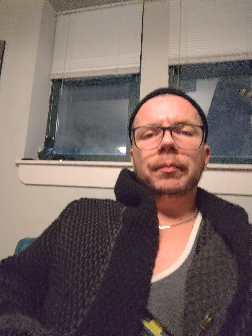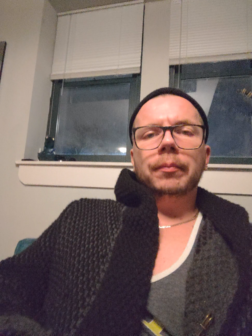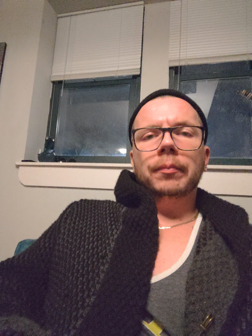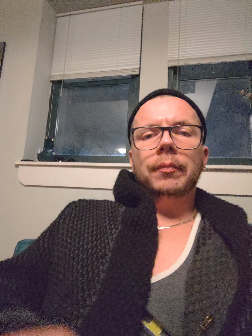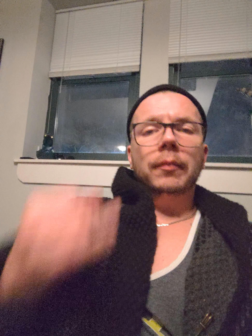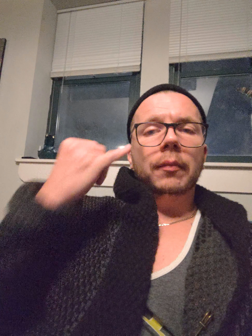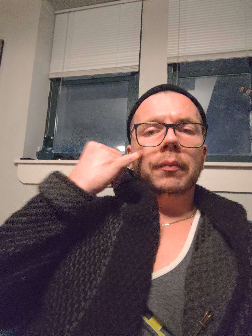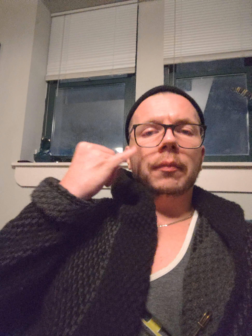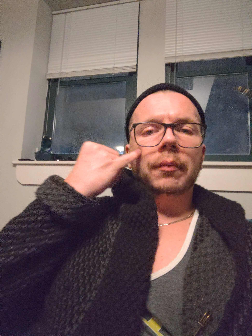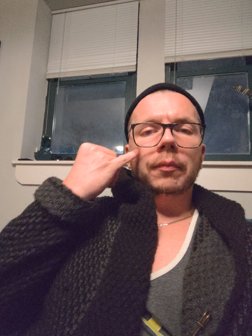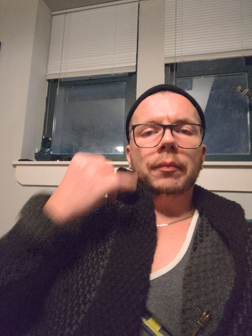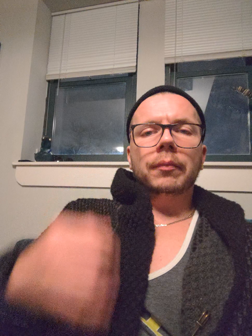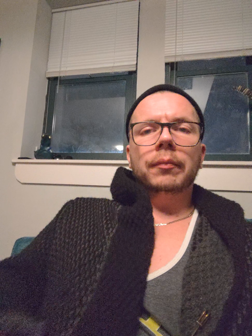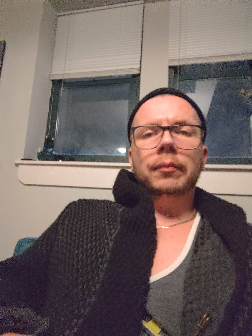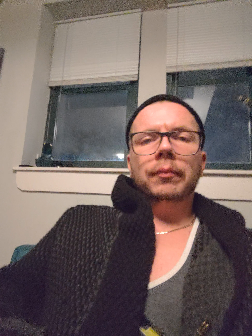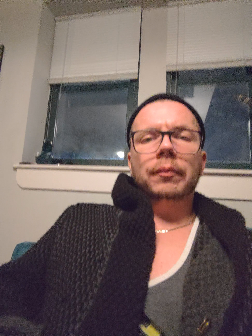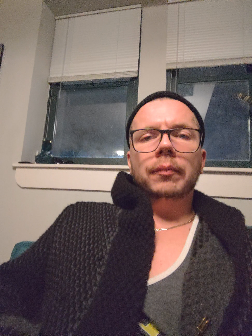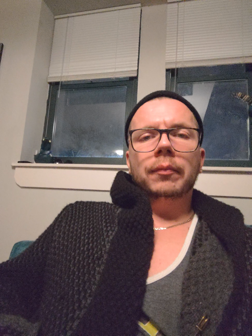if